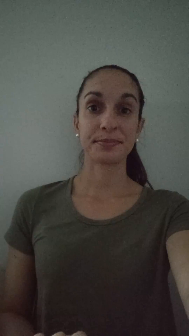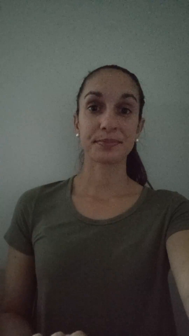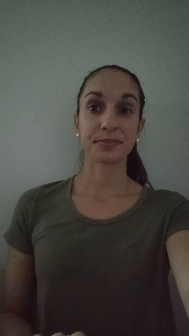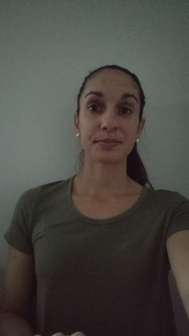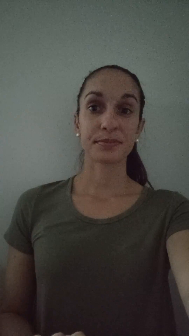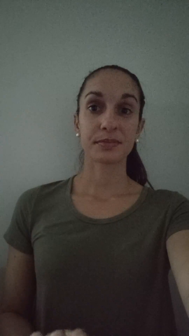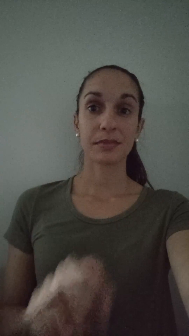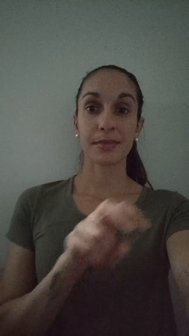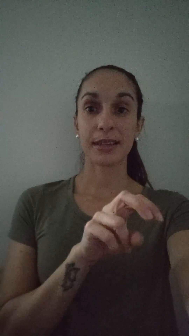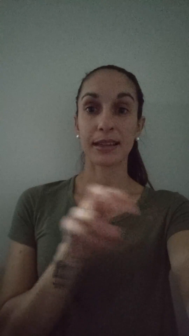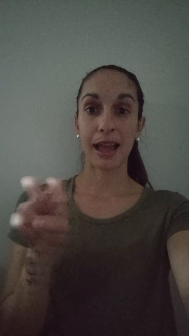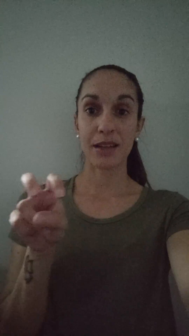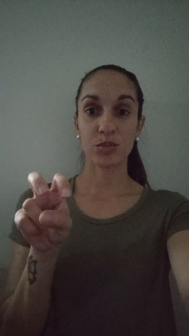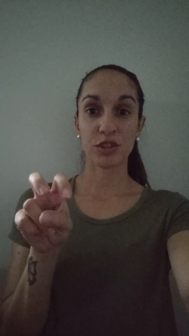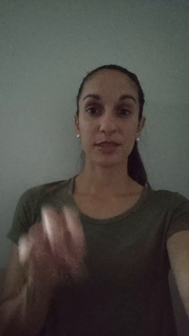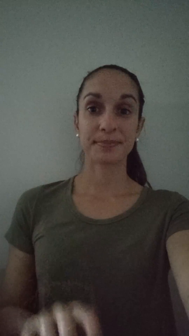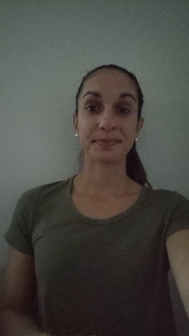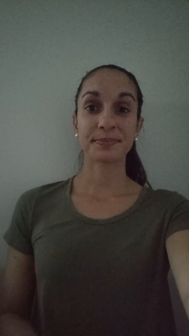couch